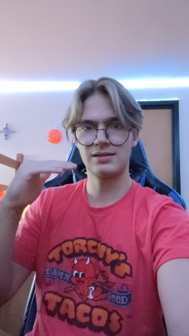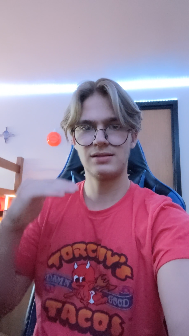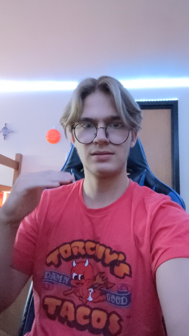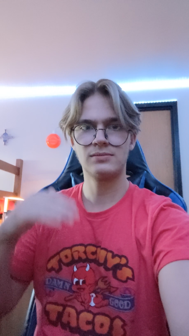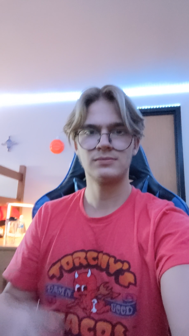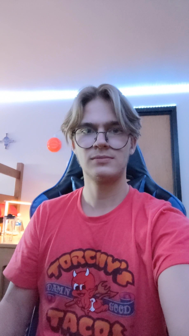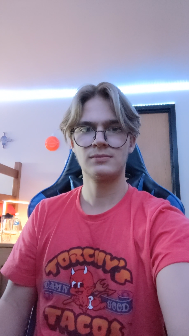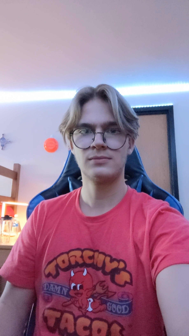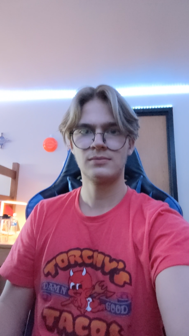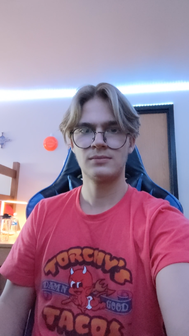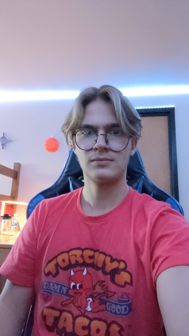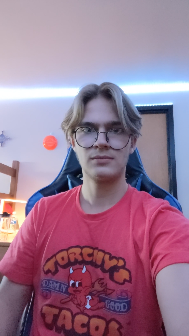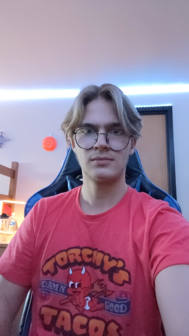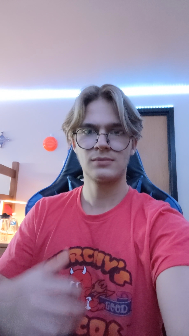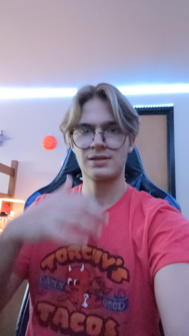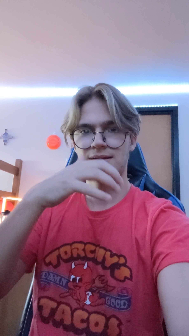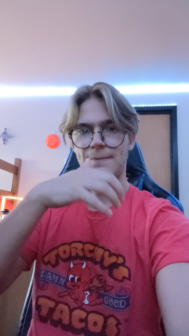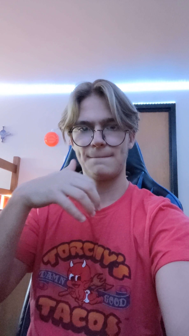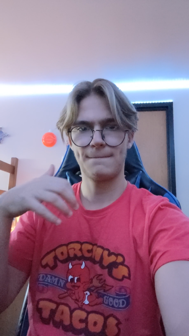grapes